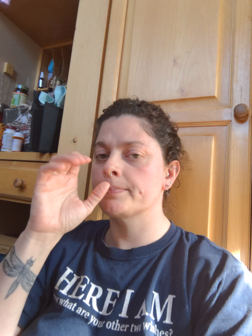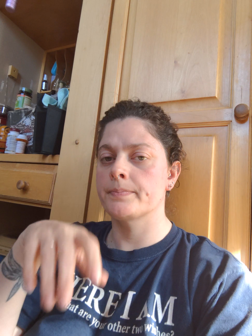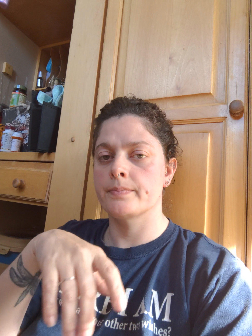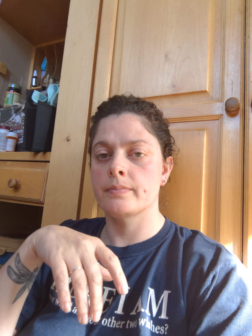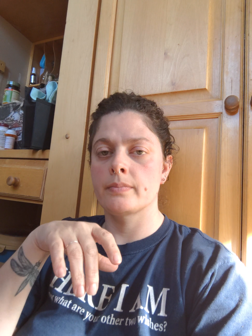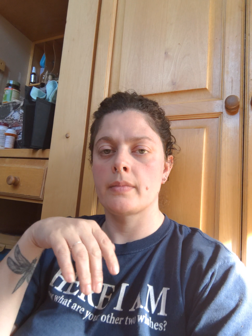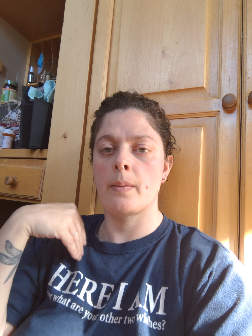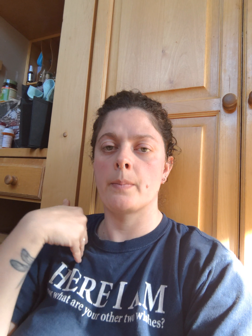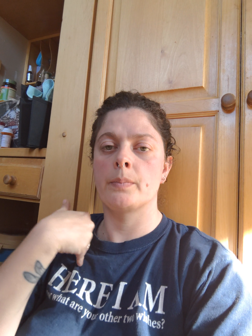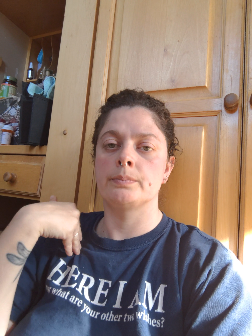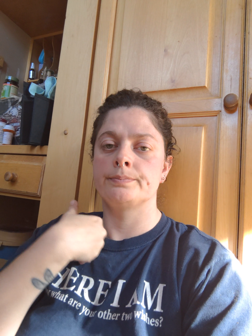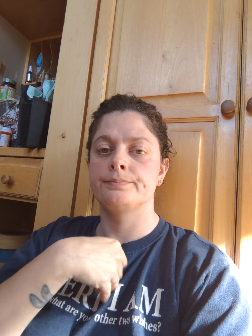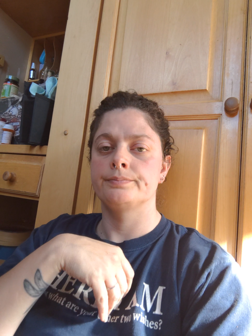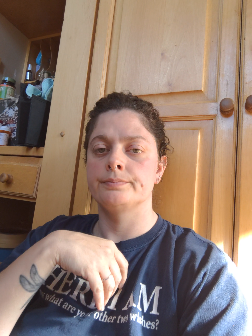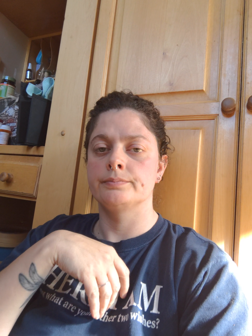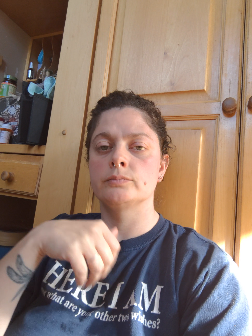animal